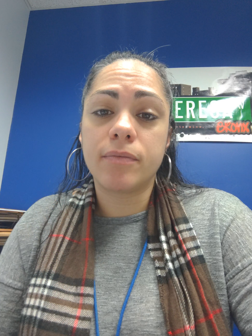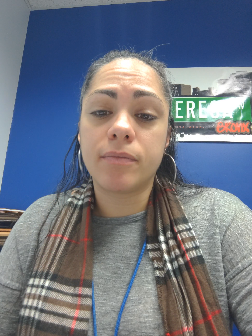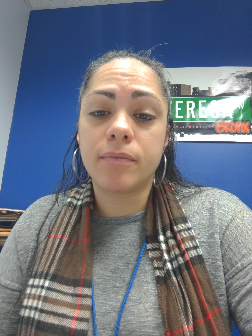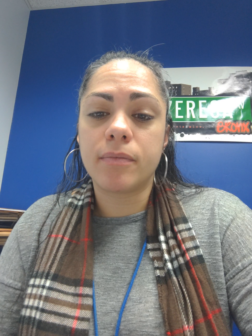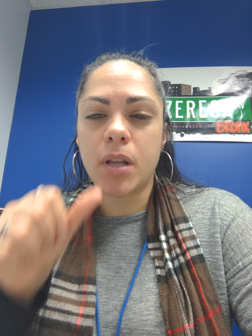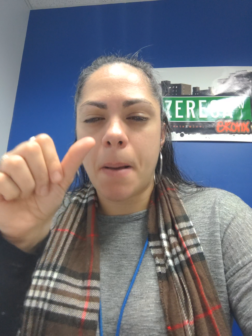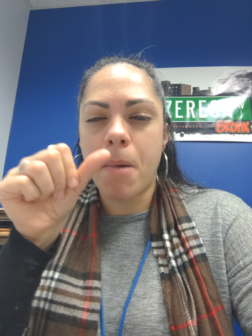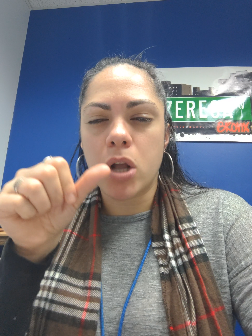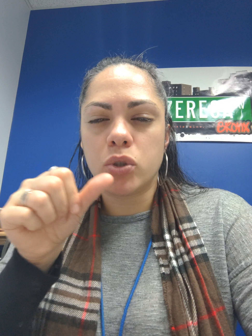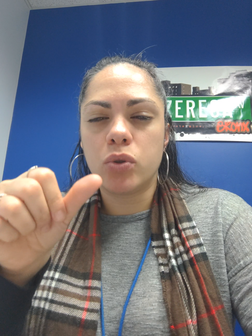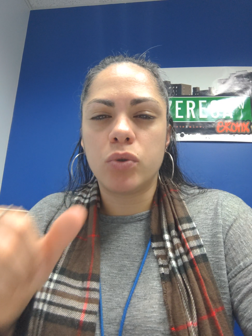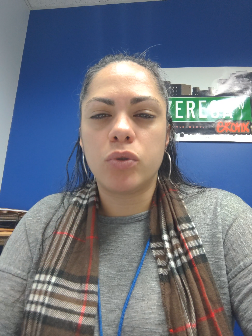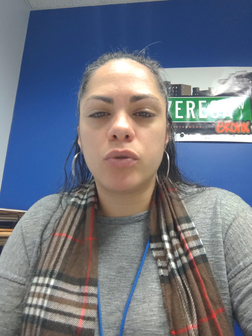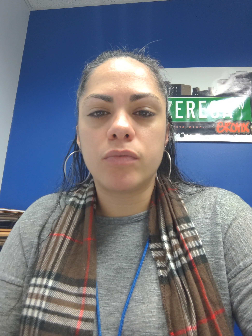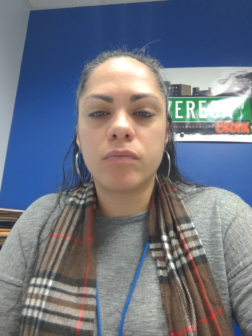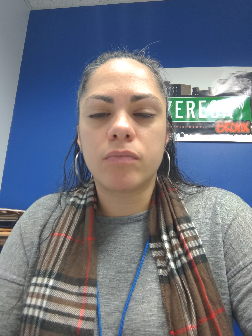puzzle